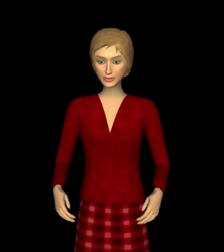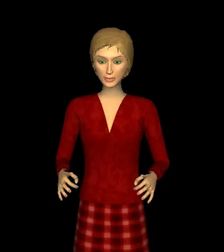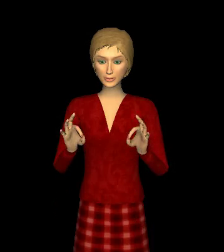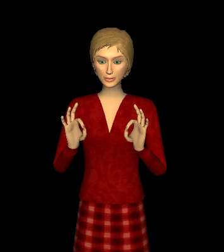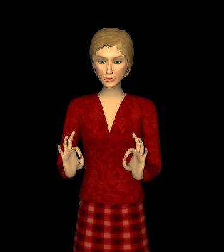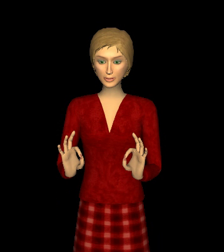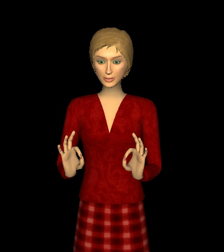فقط